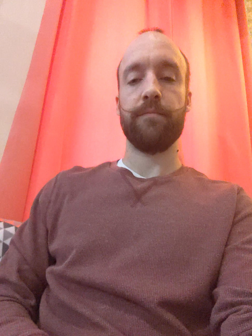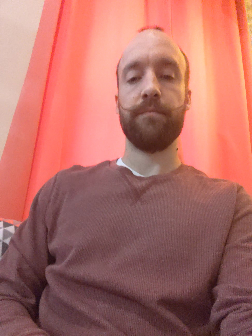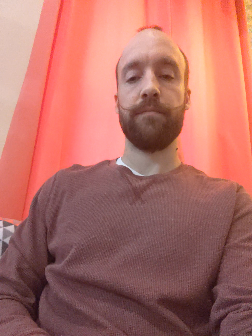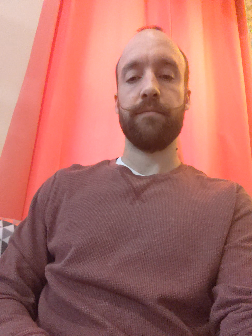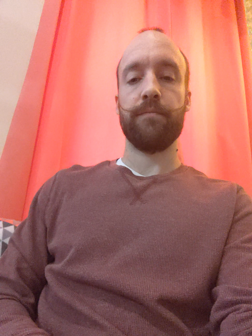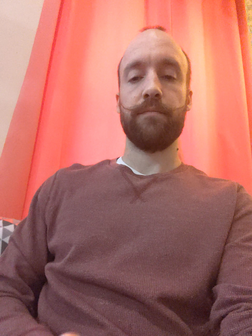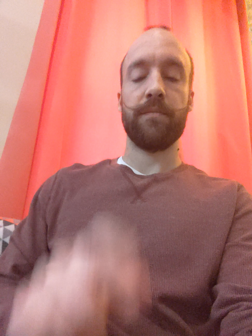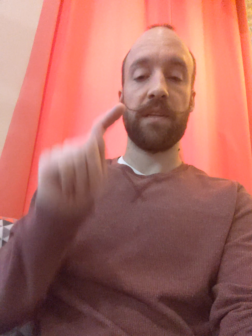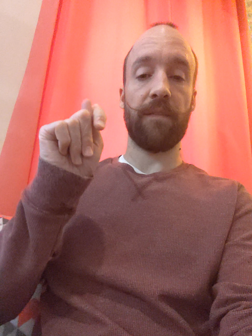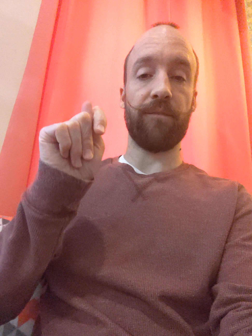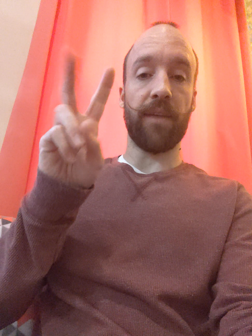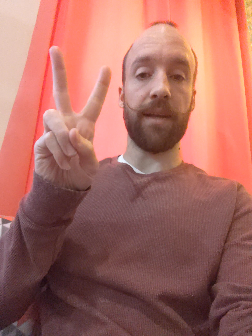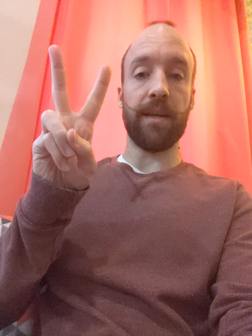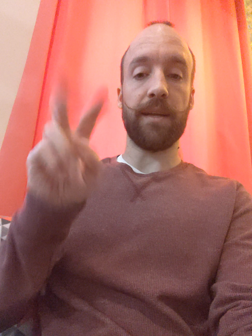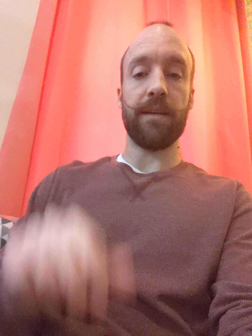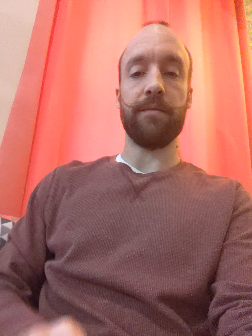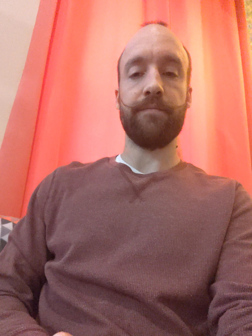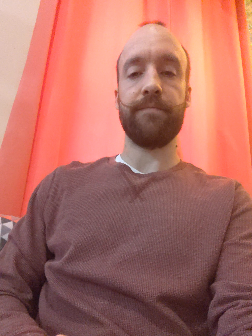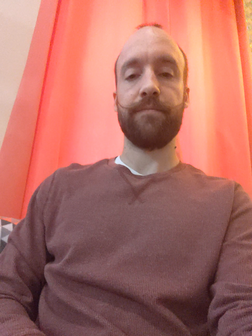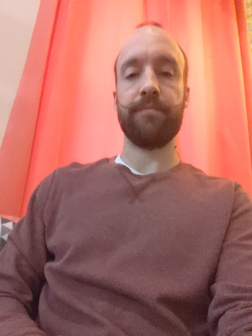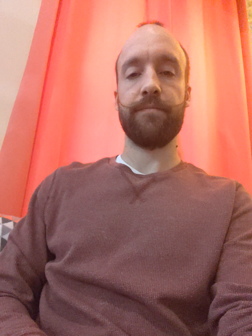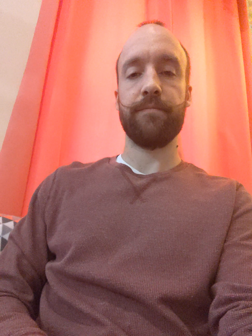TV